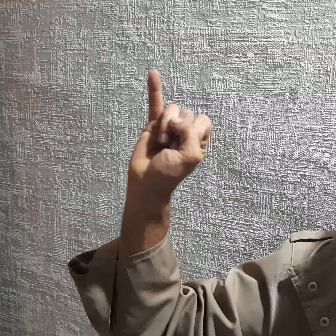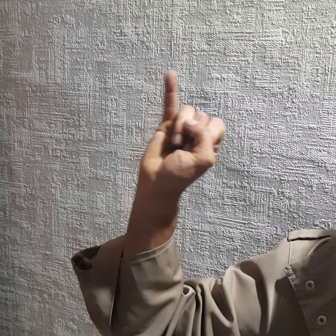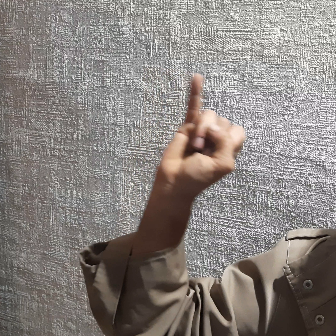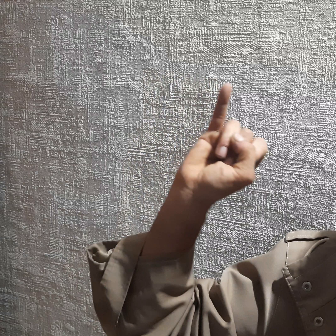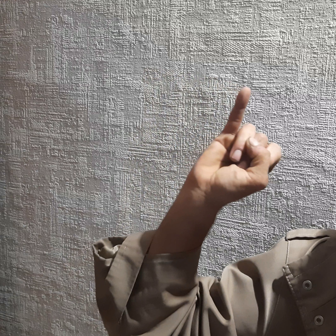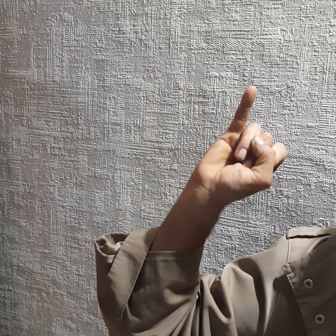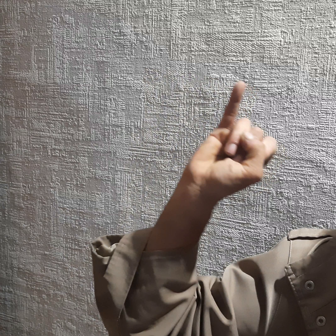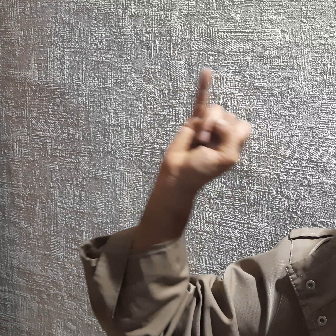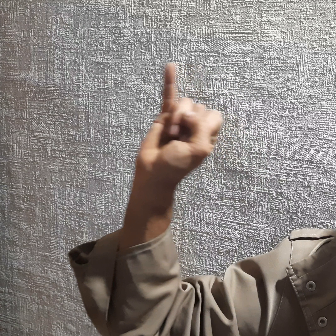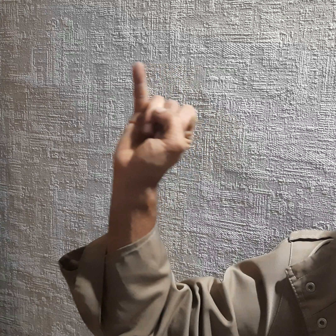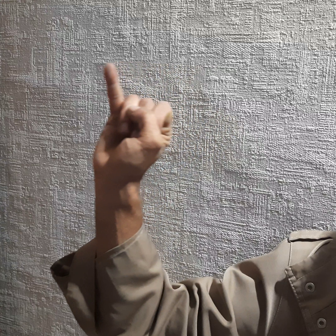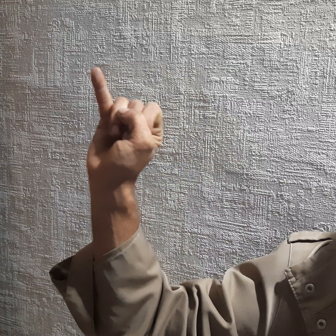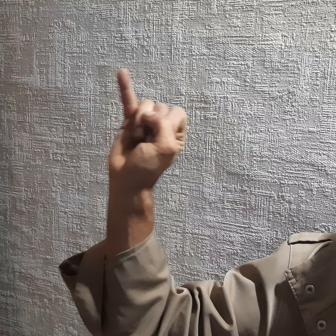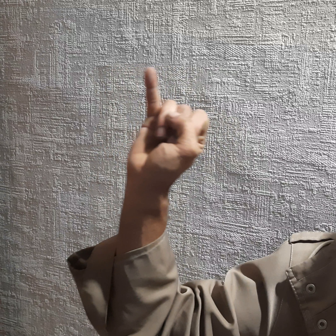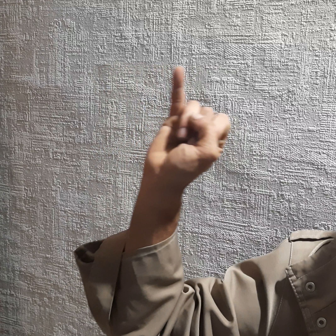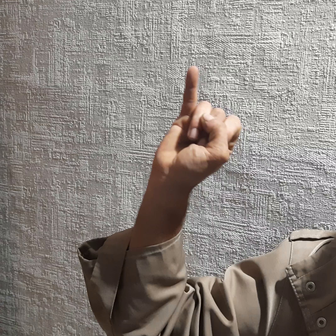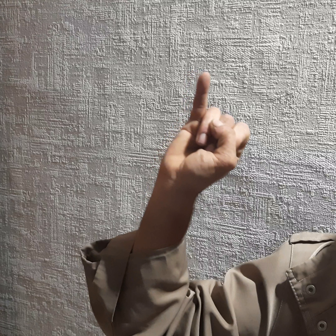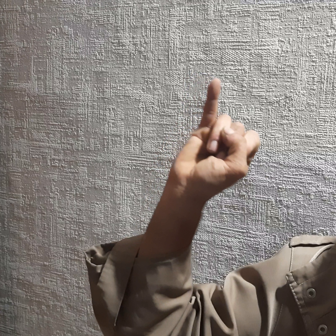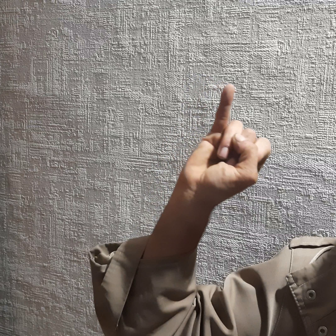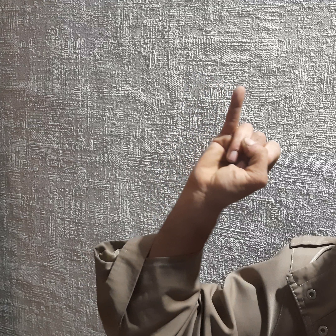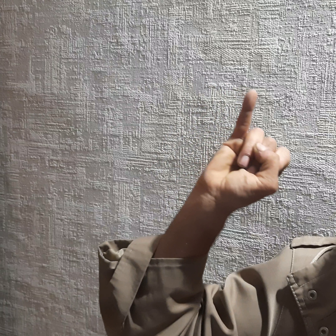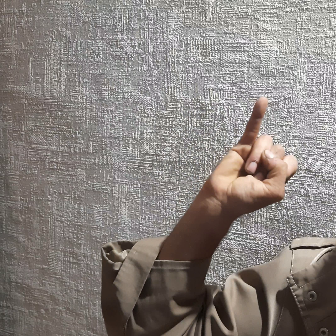Ї